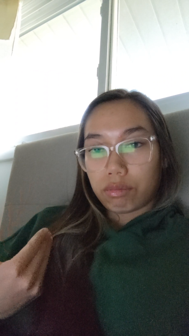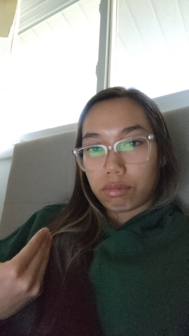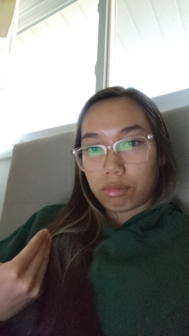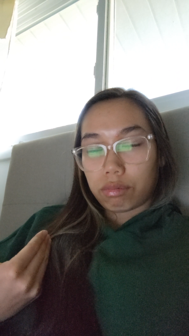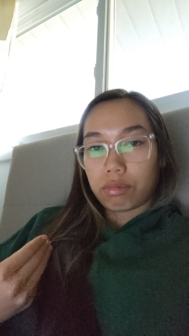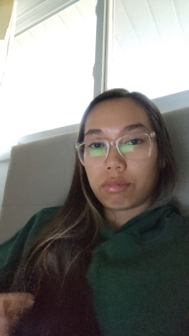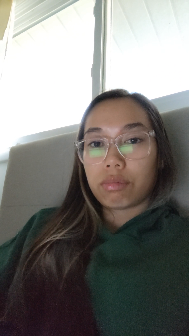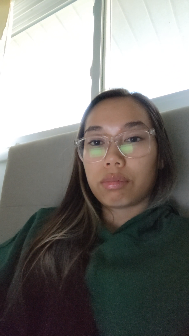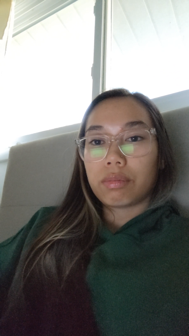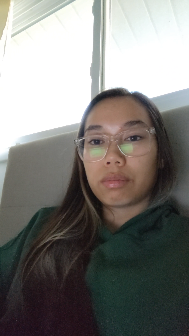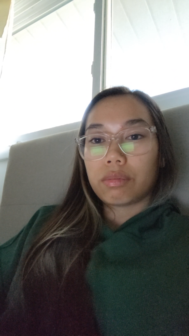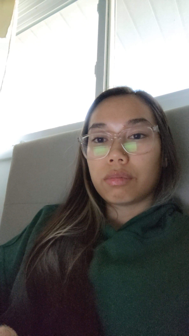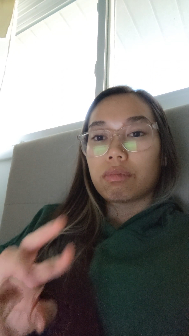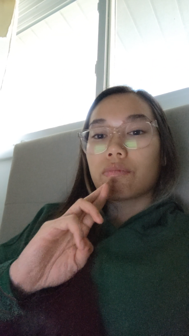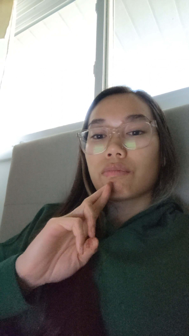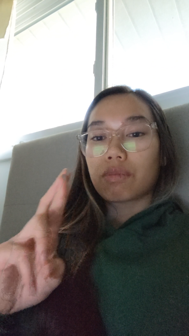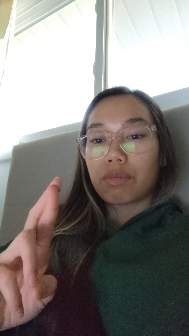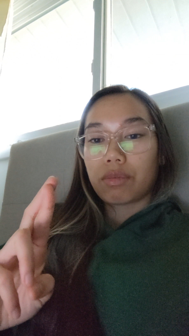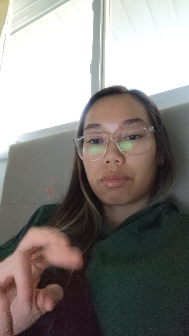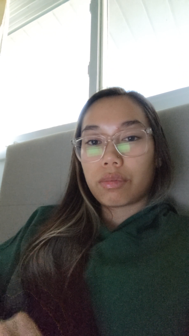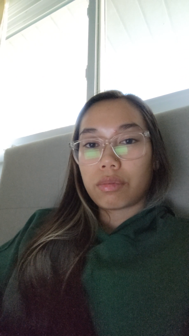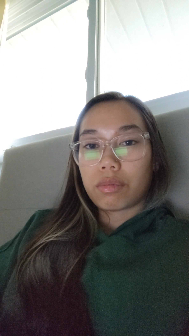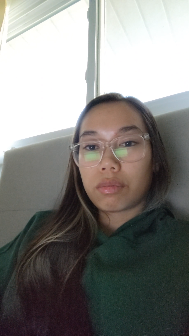are